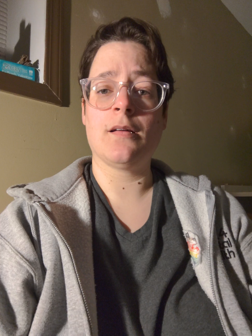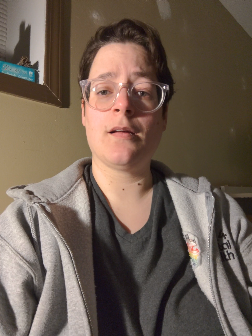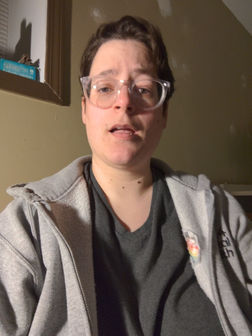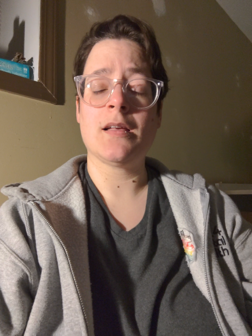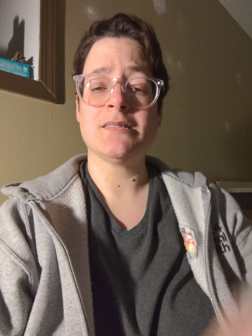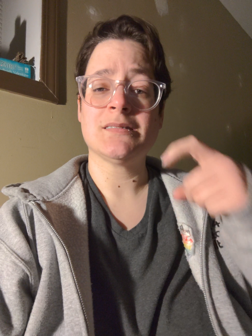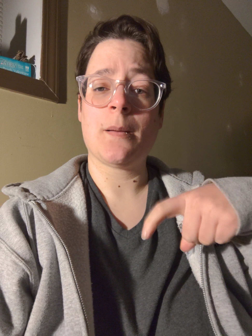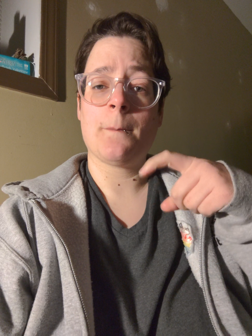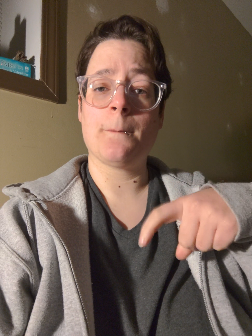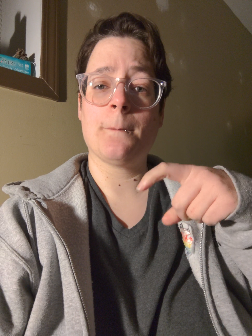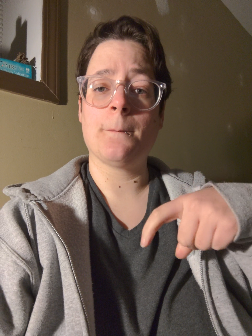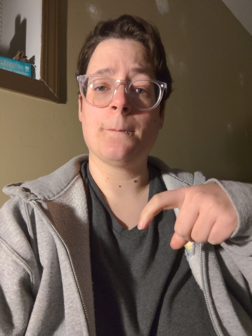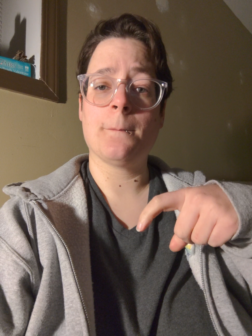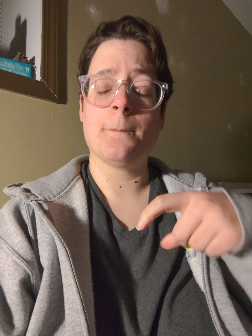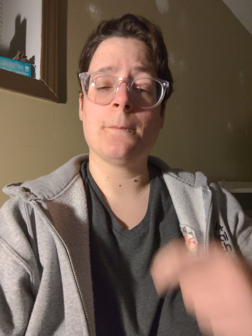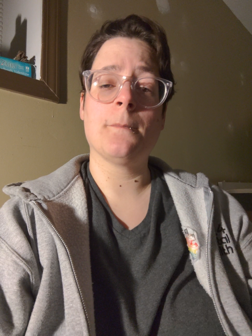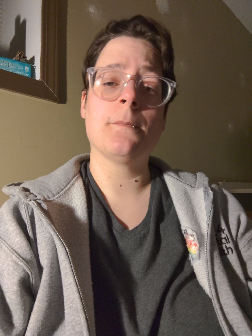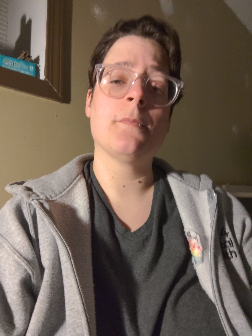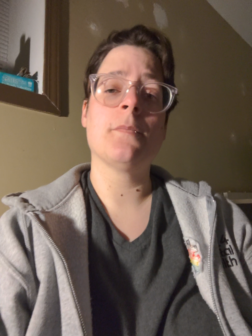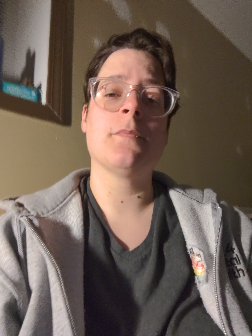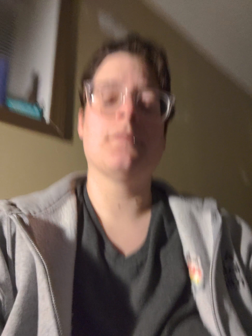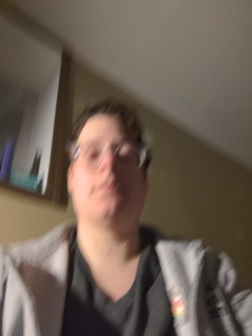time